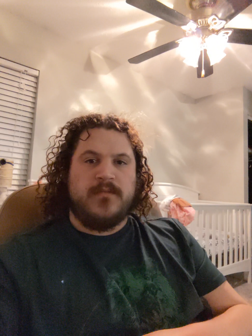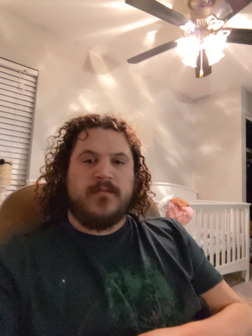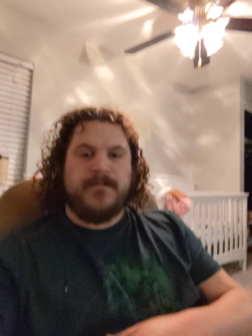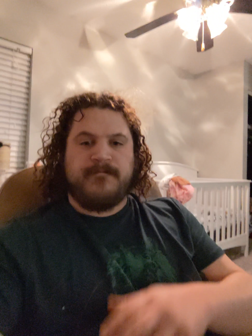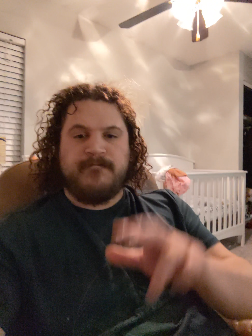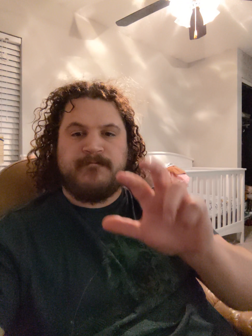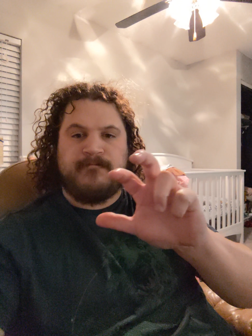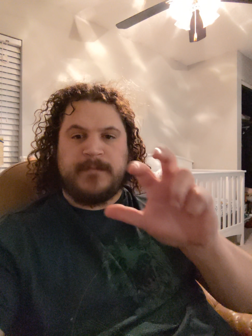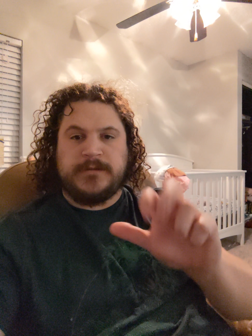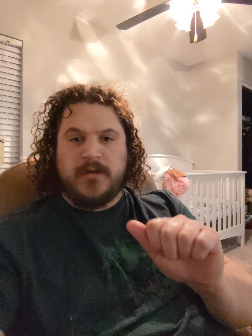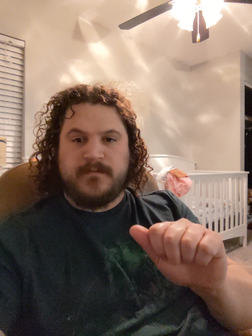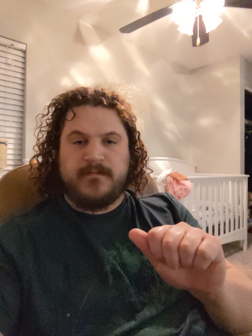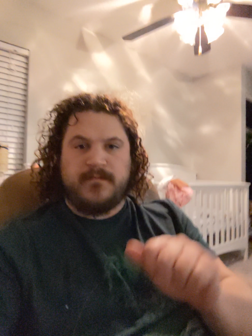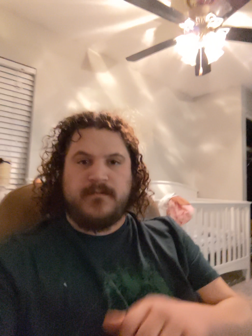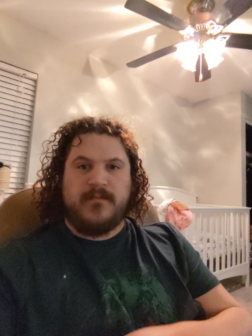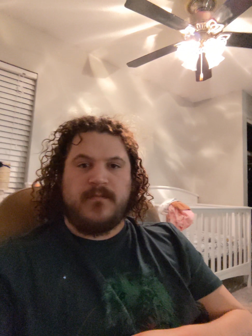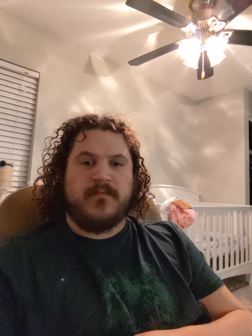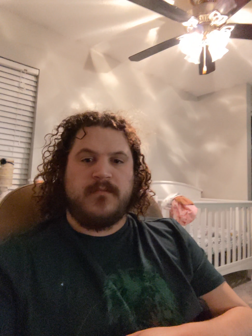pizza